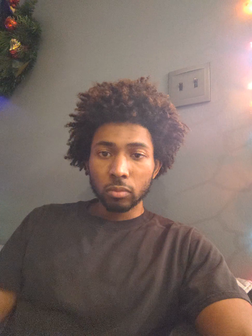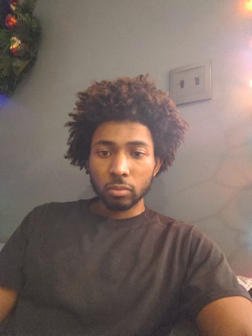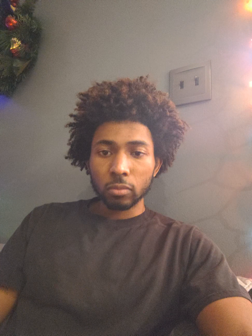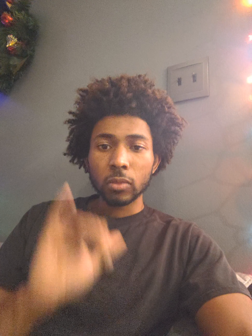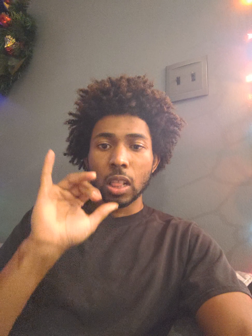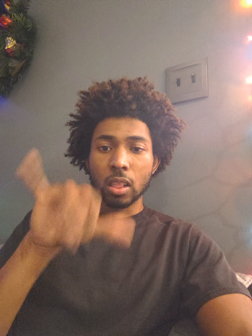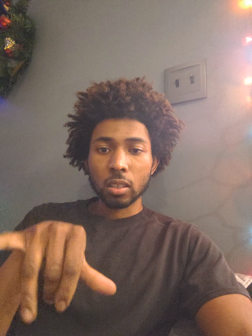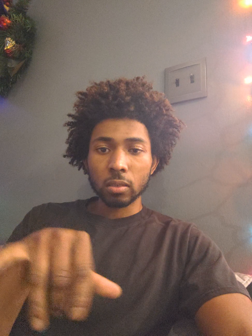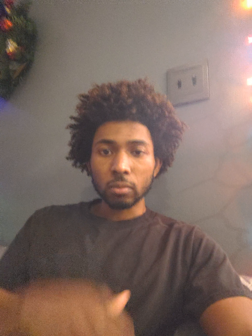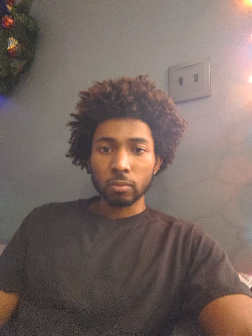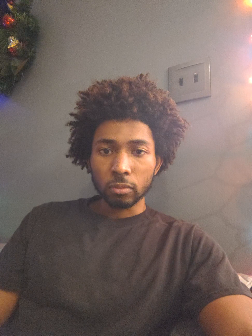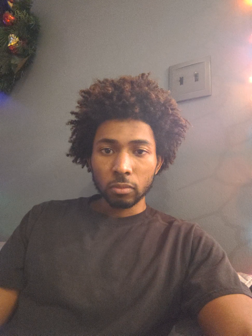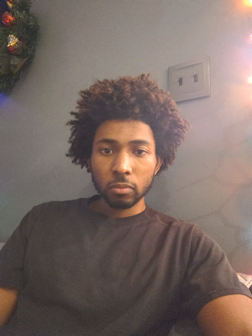that